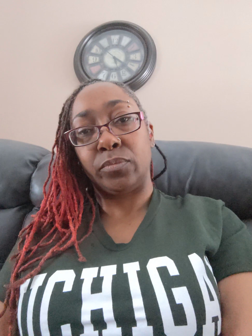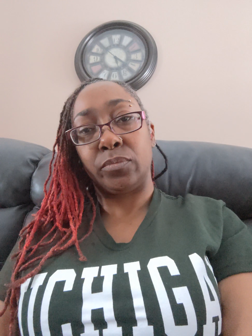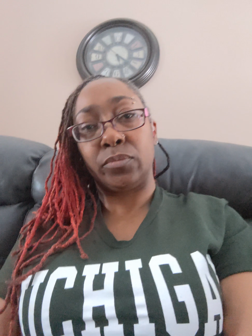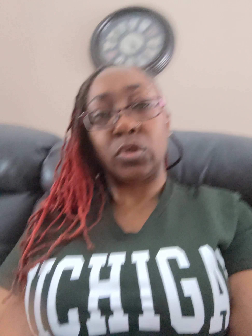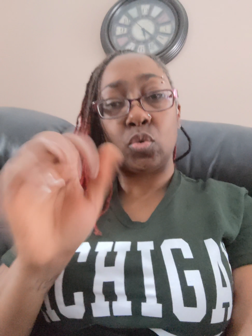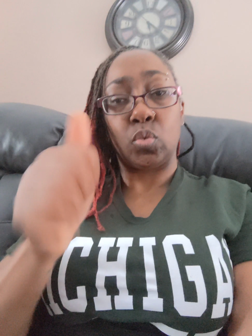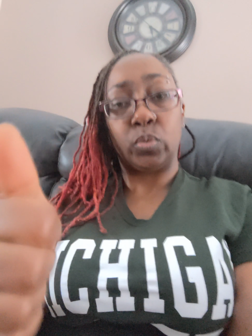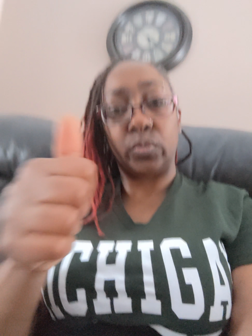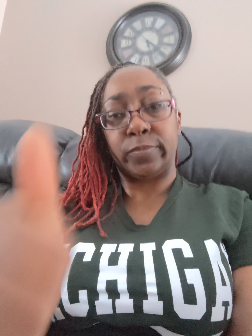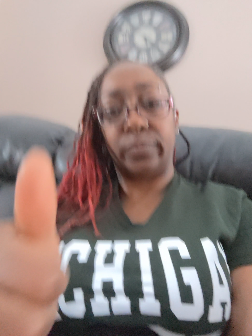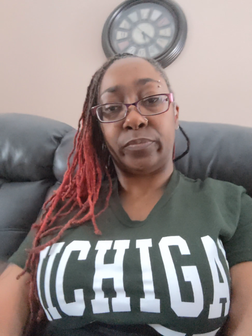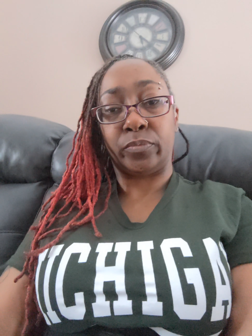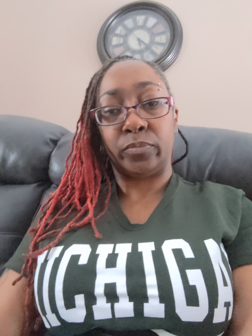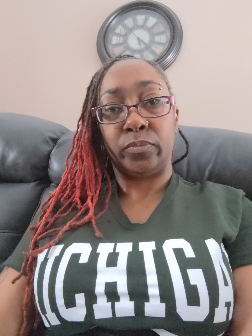yourself